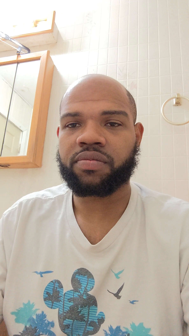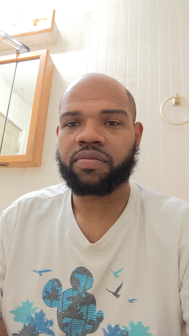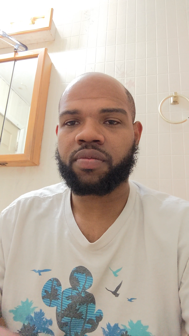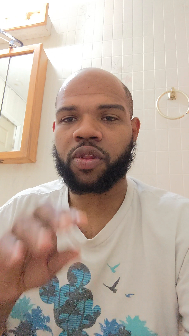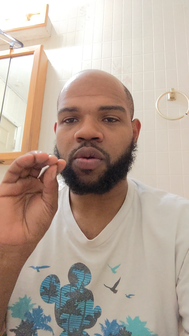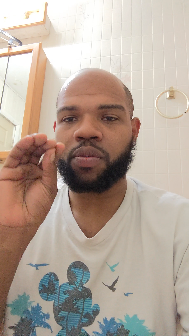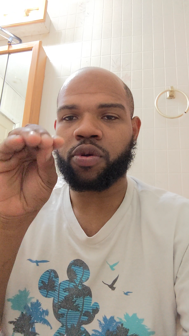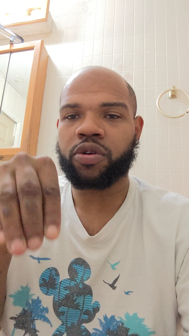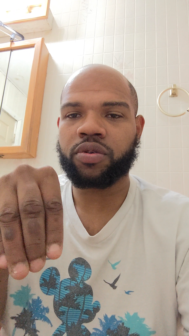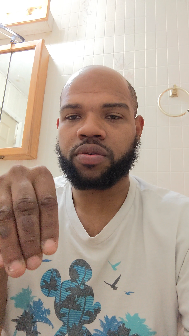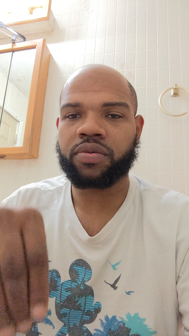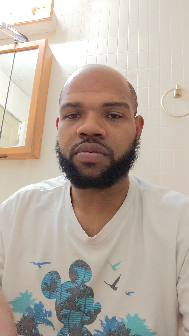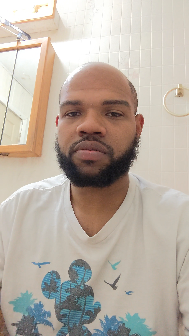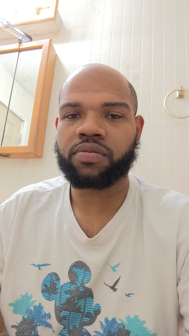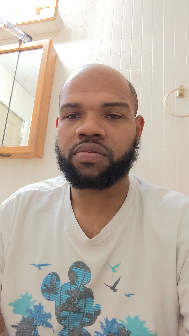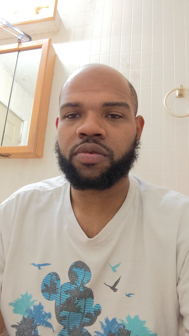put